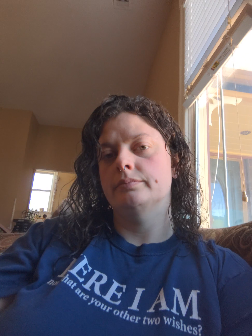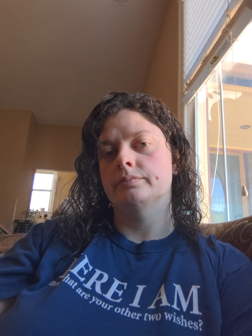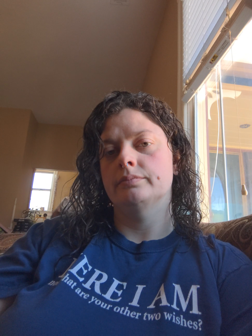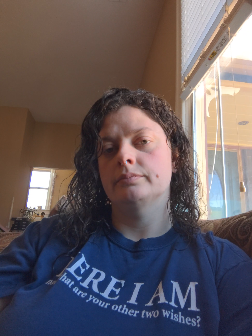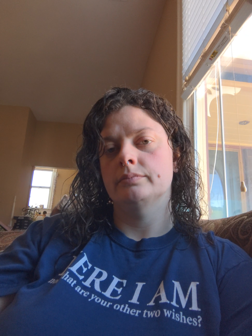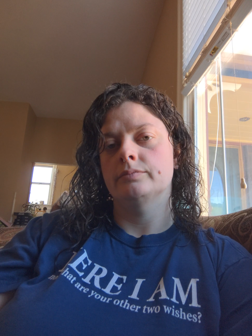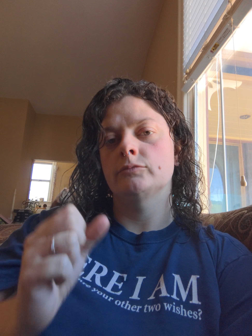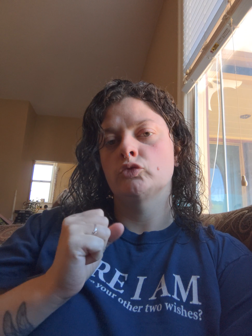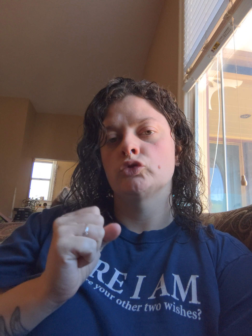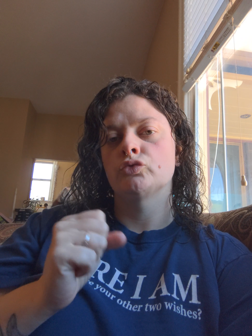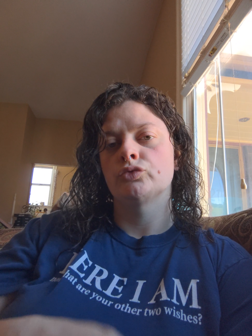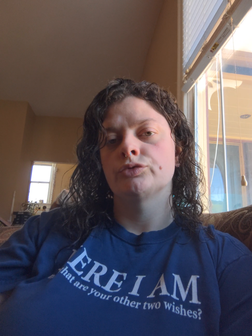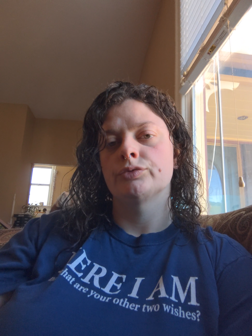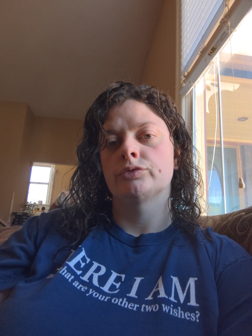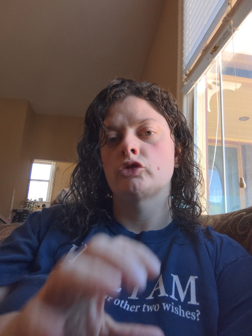refrigerator